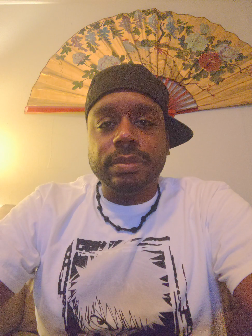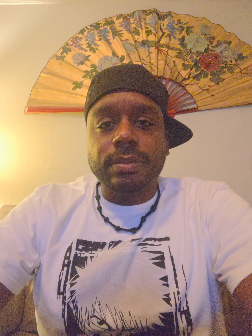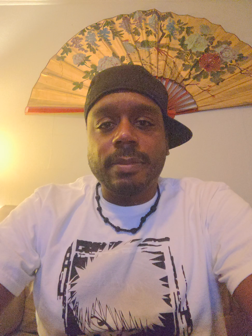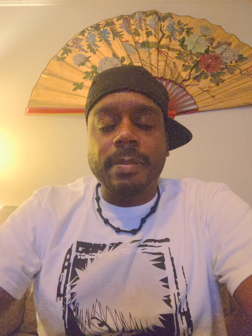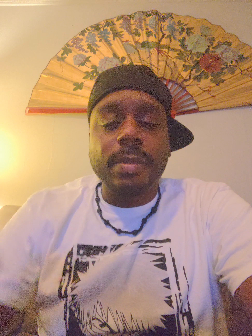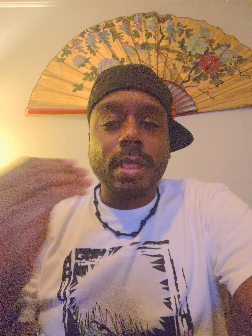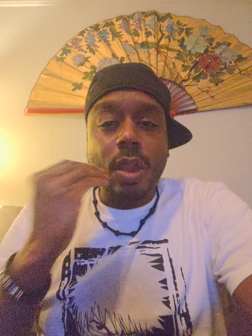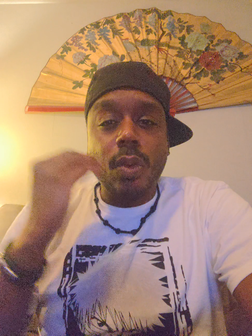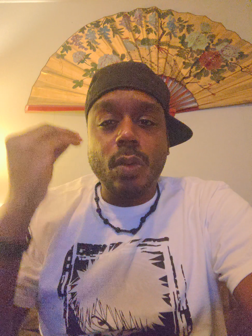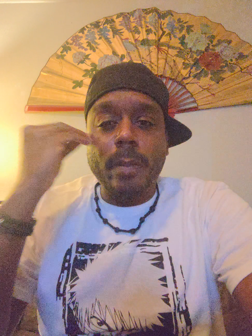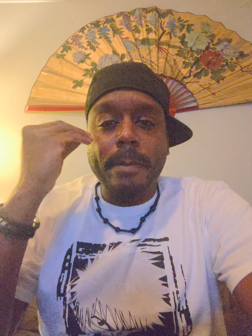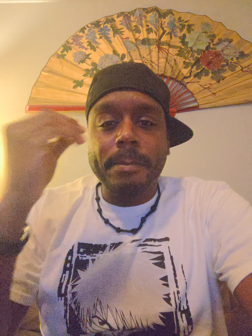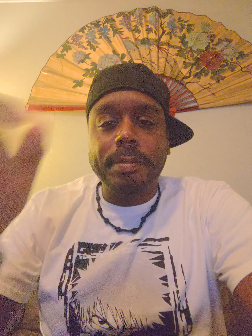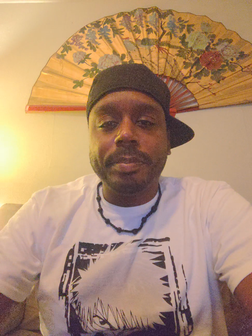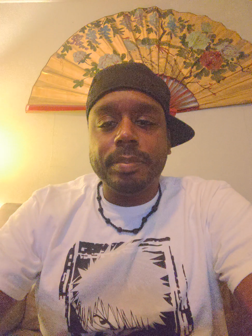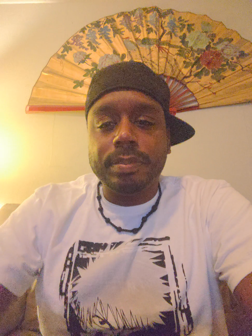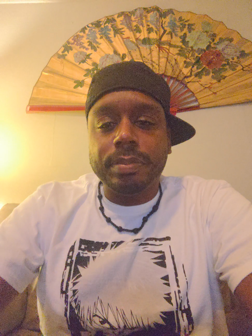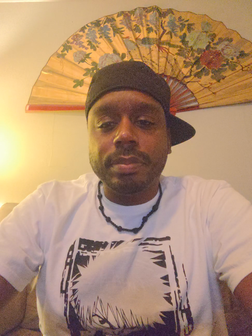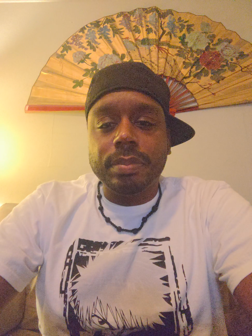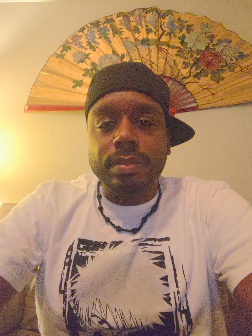home